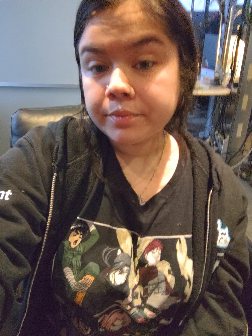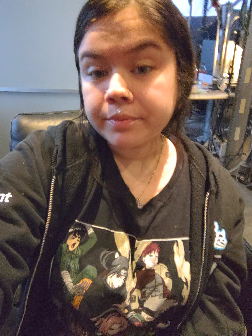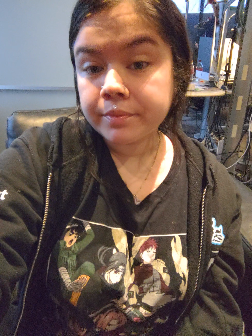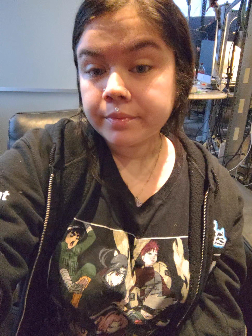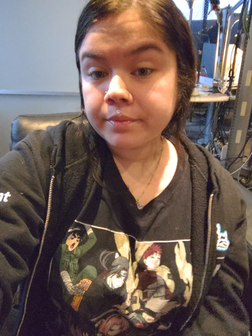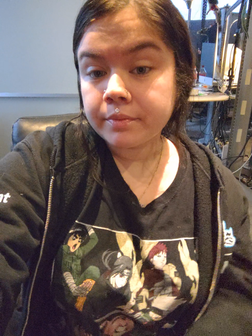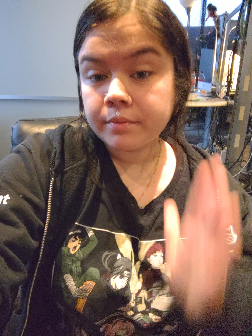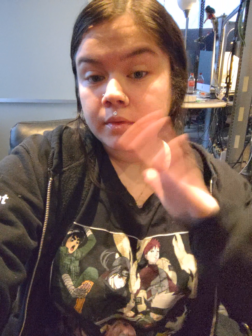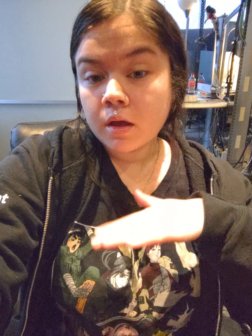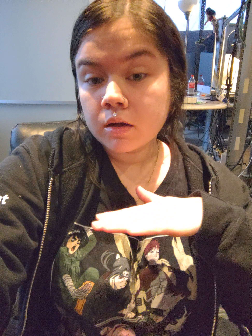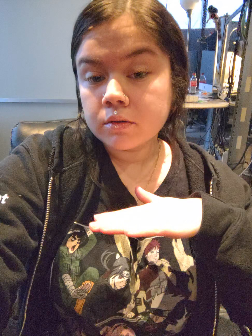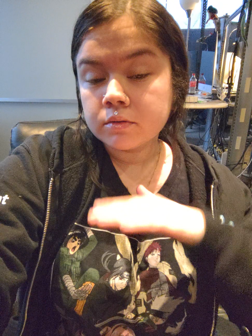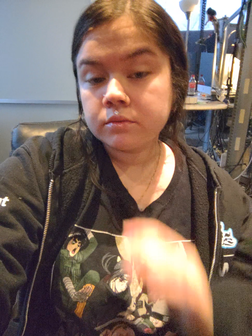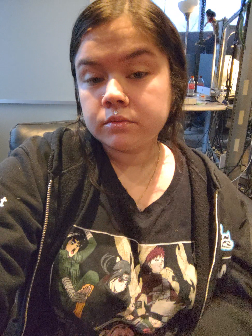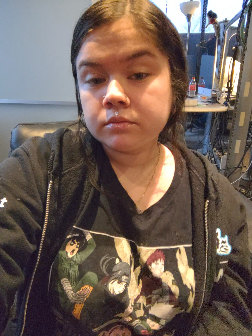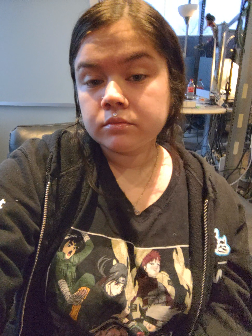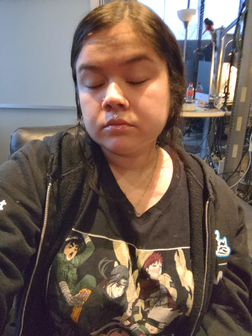on